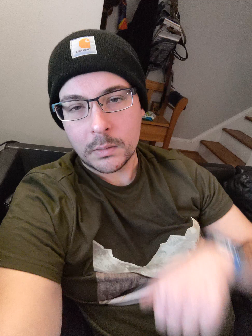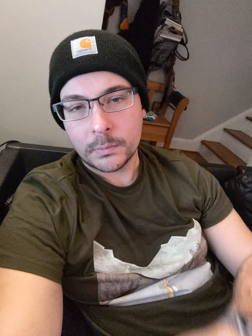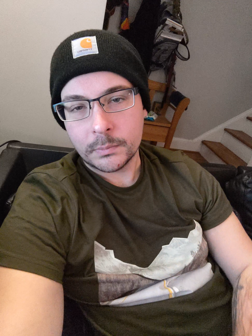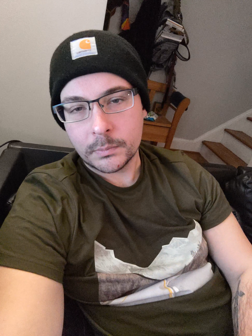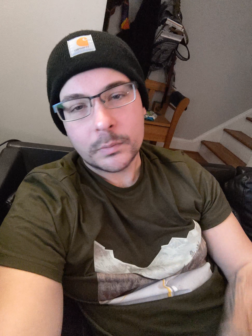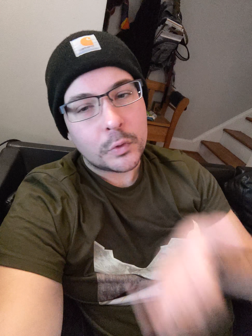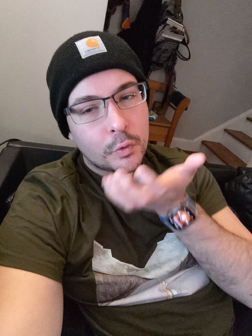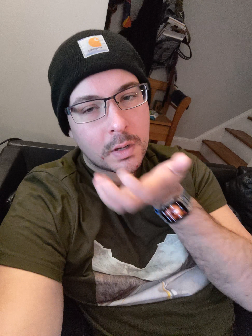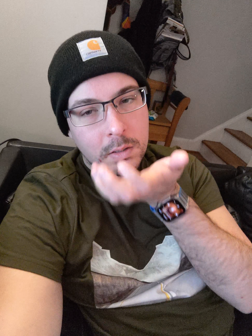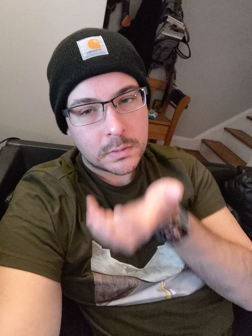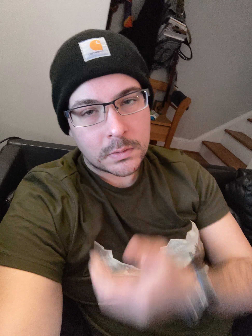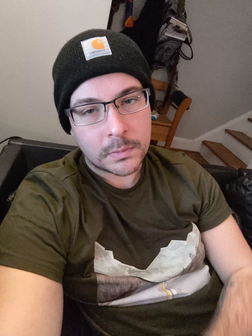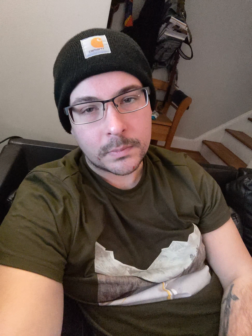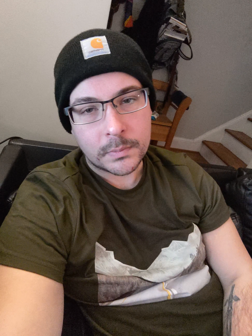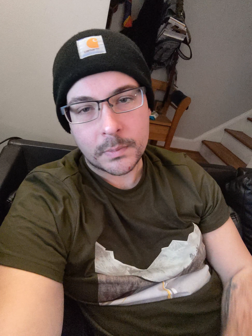grass